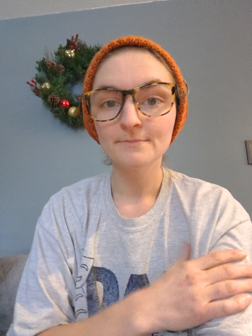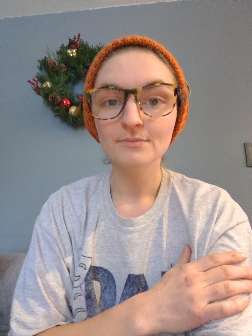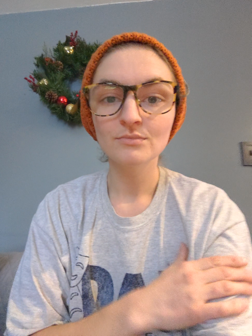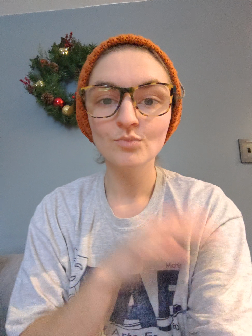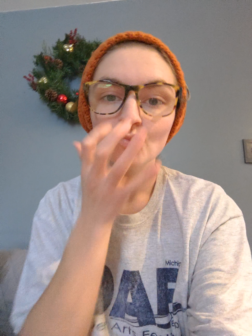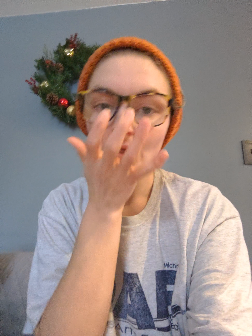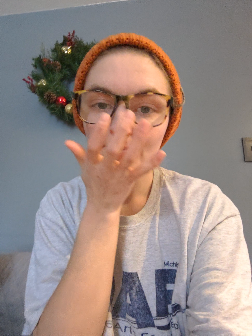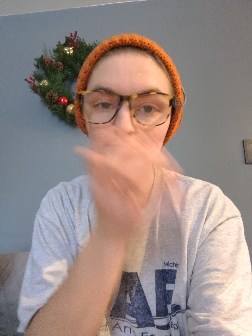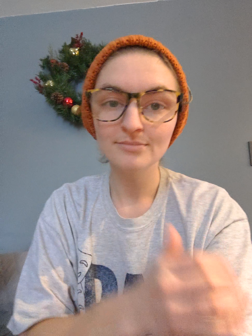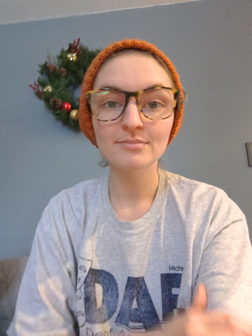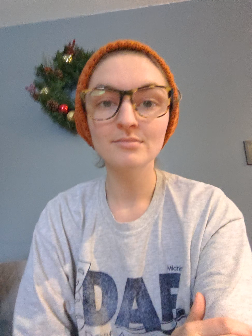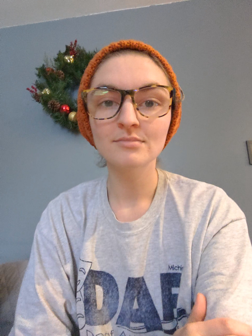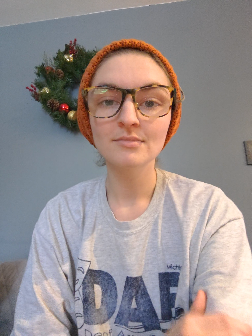grass